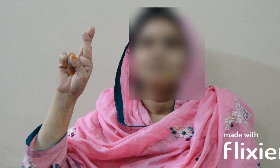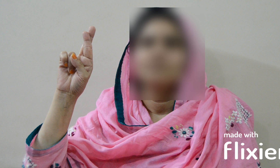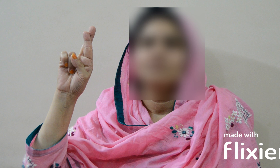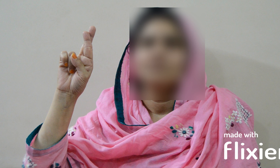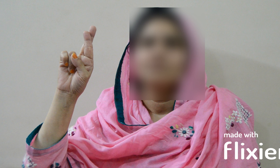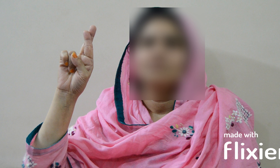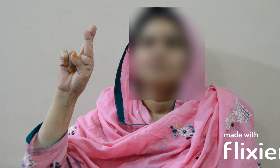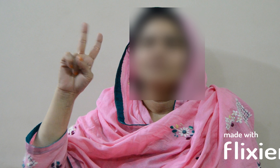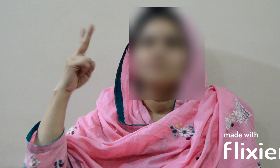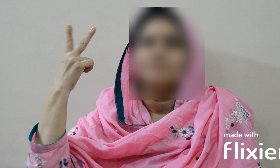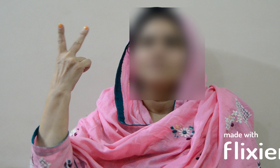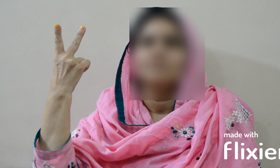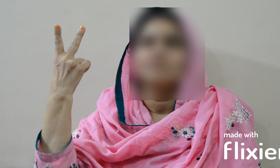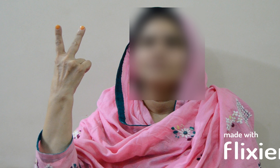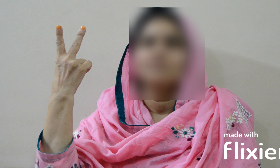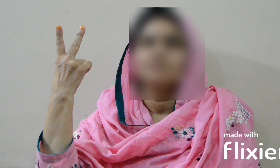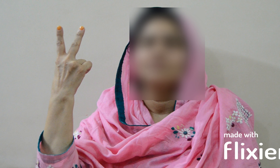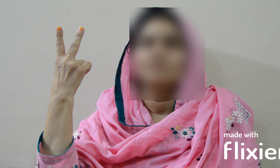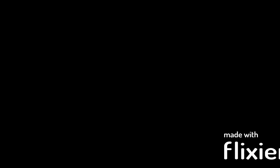ڑ